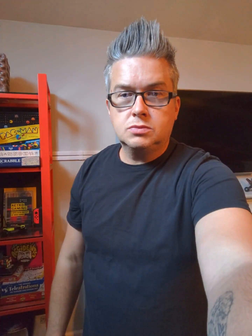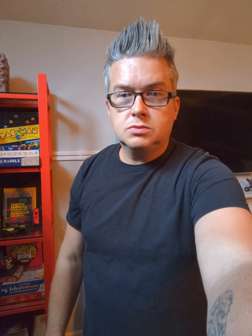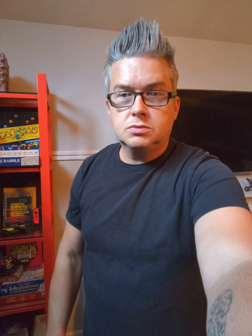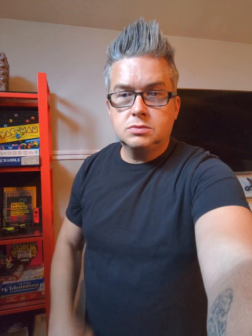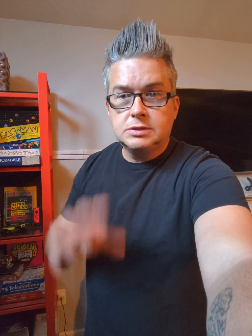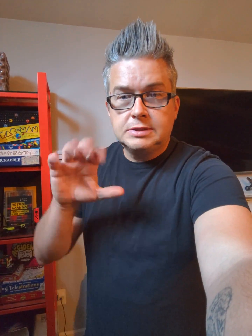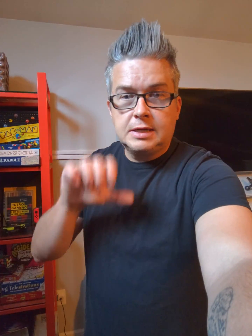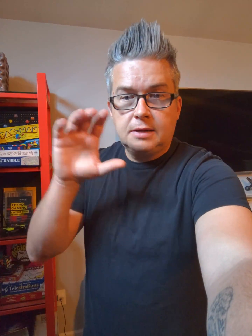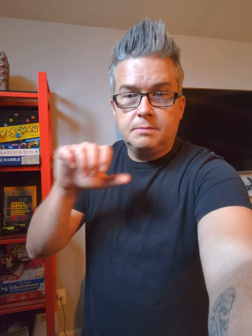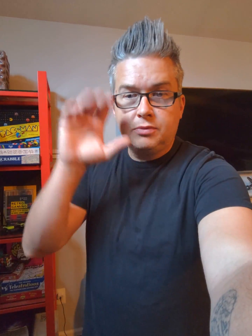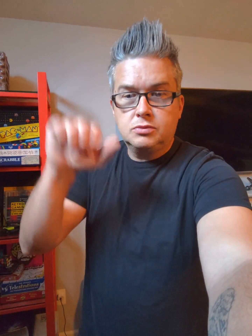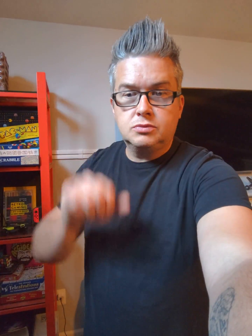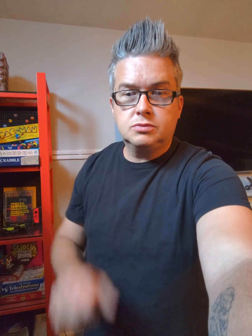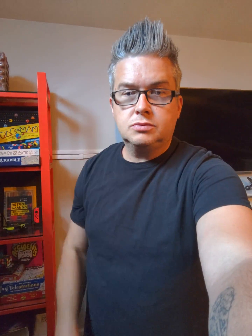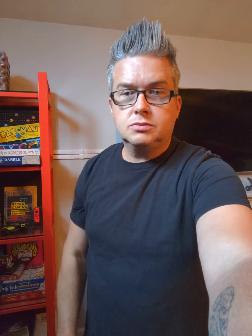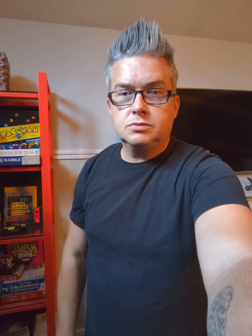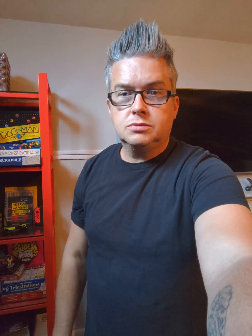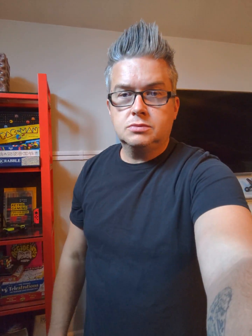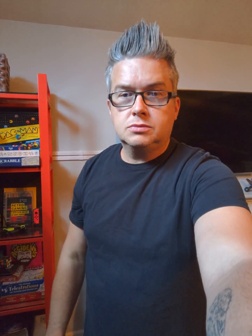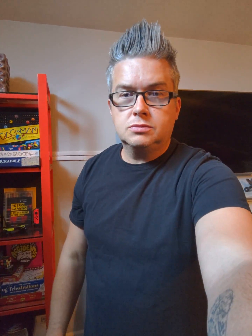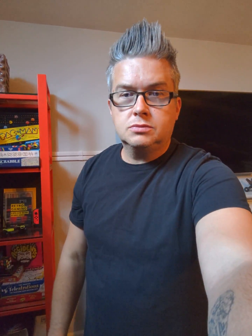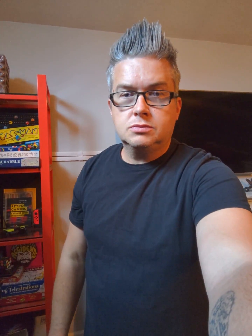ladder